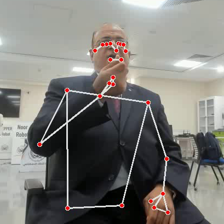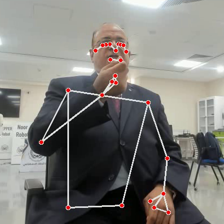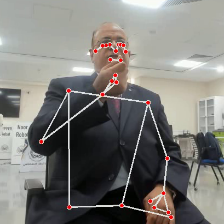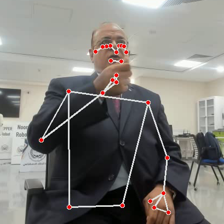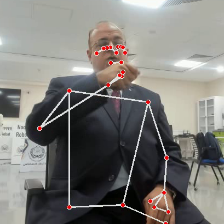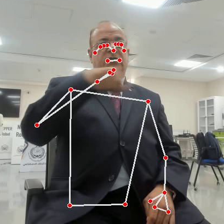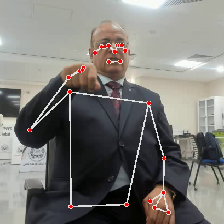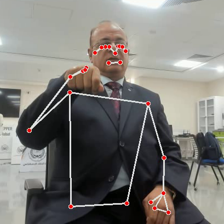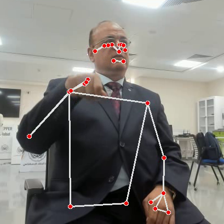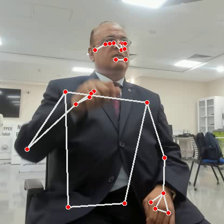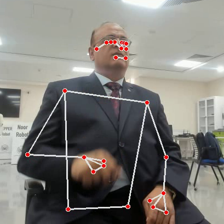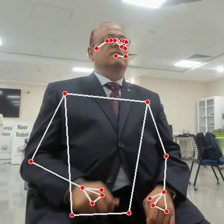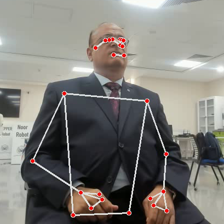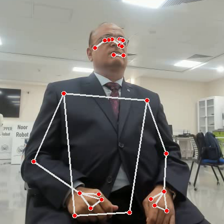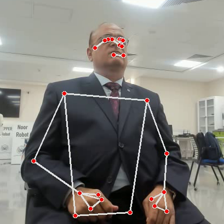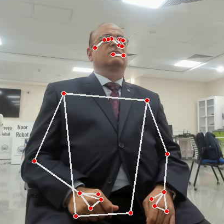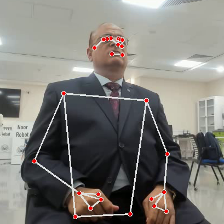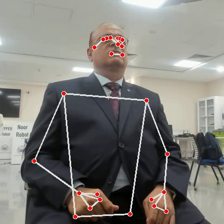flos